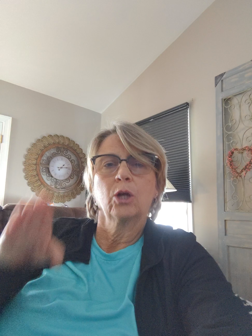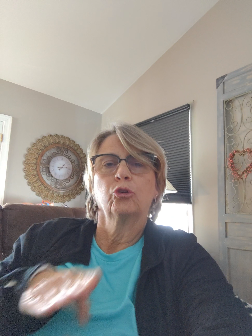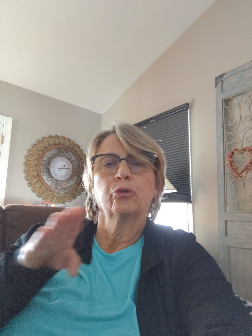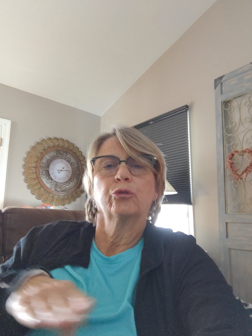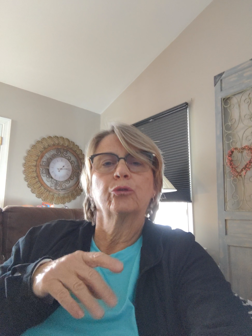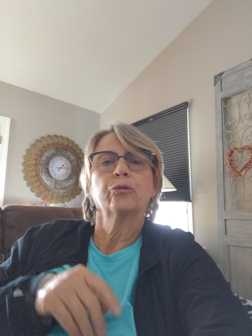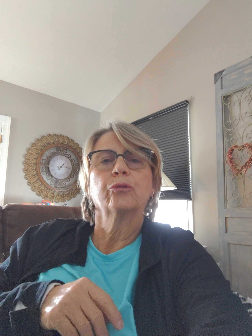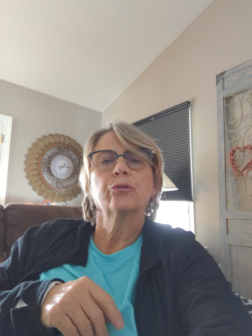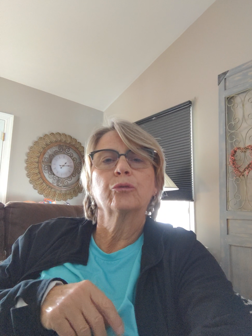dryer